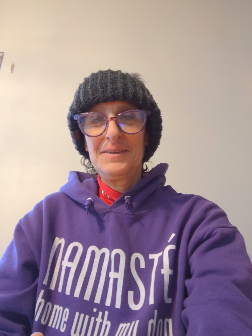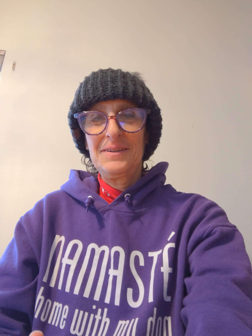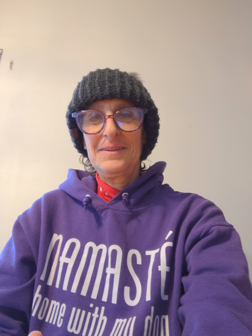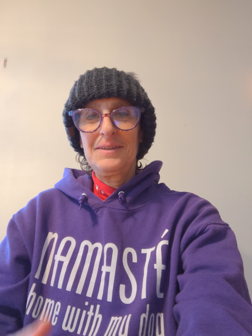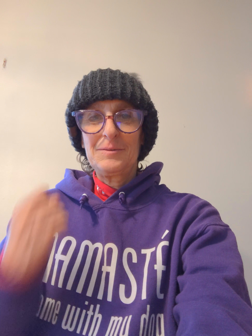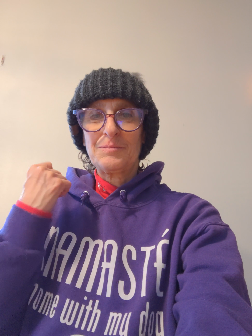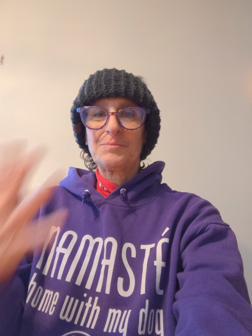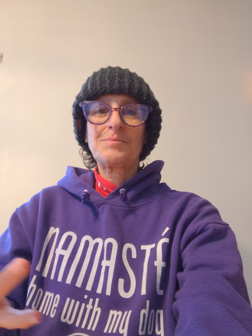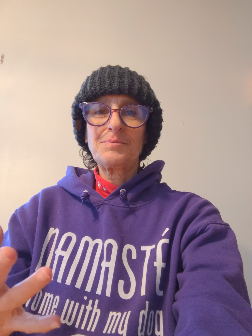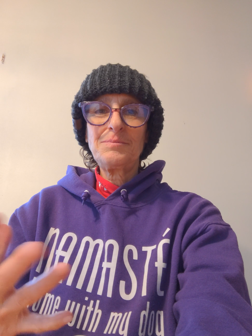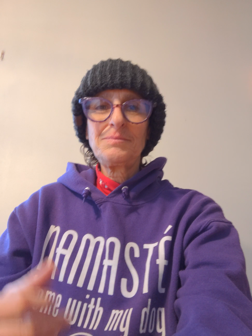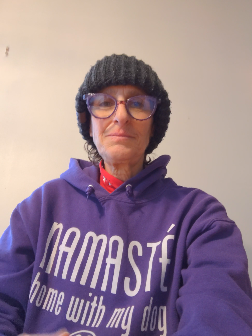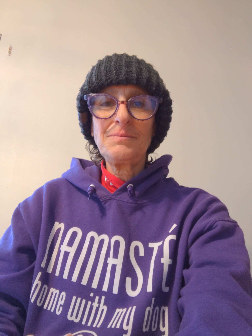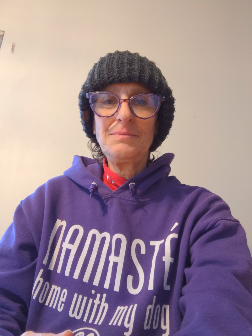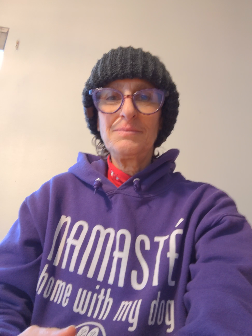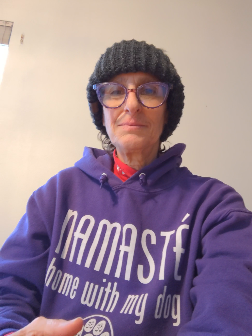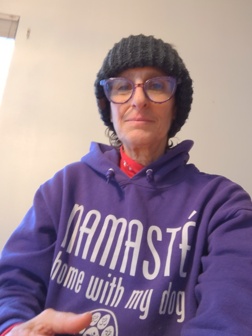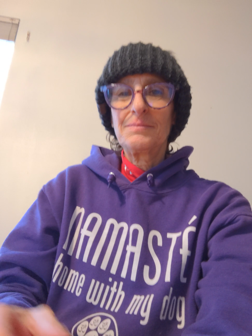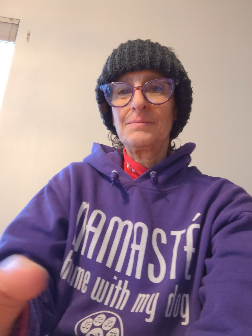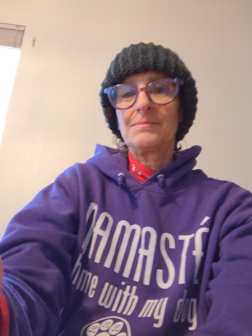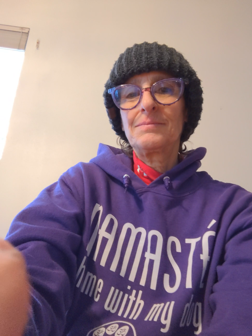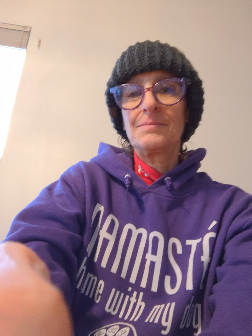many